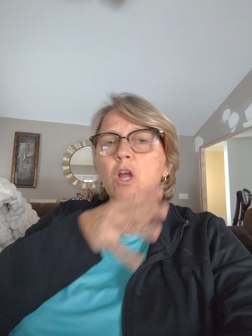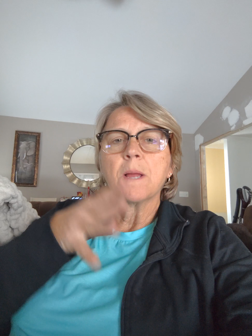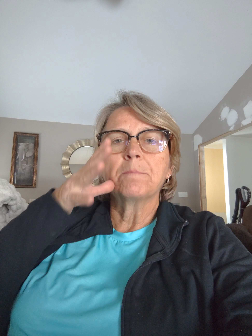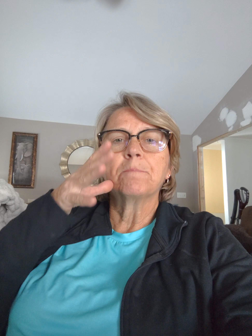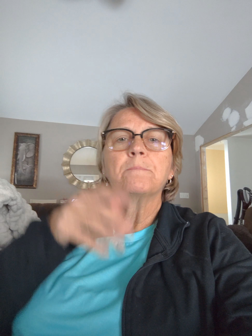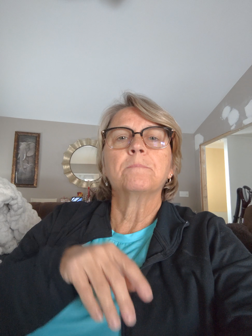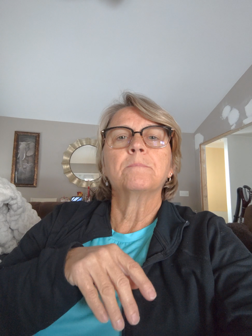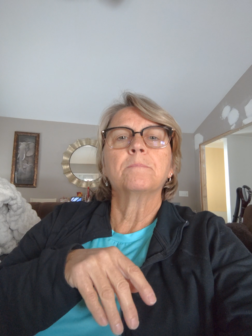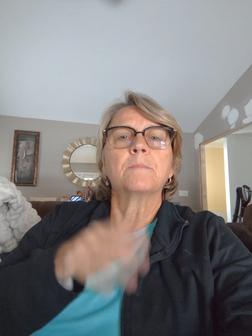farm